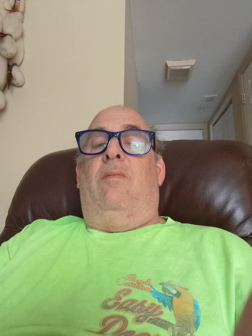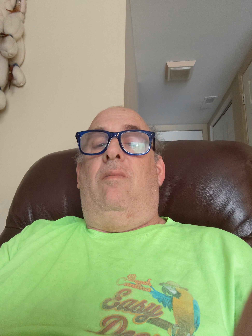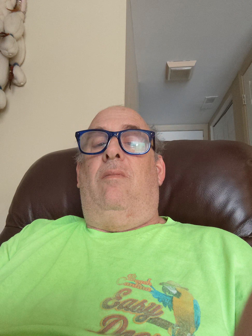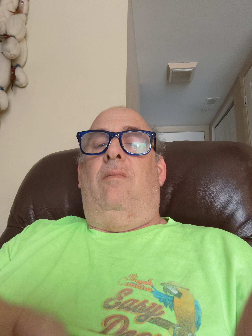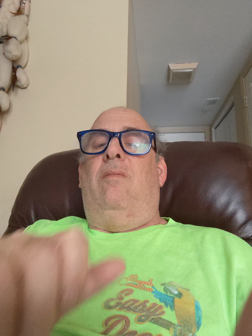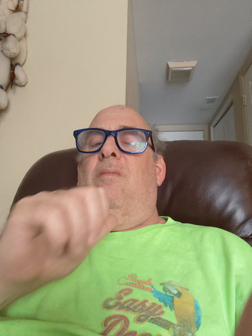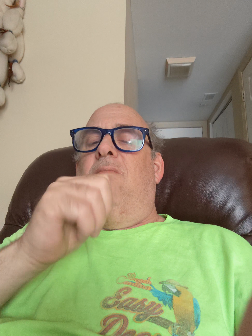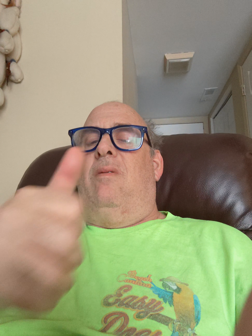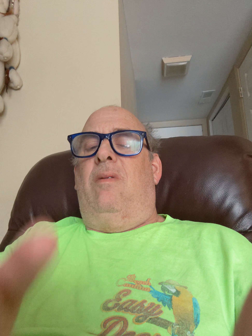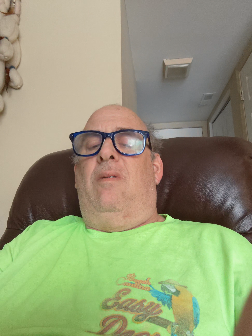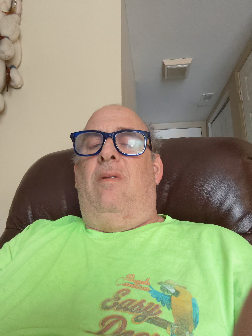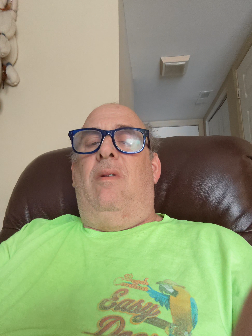not